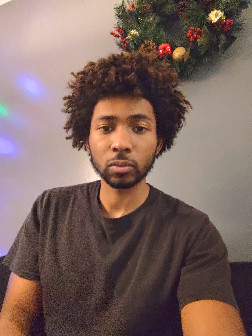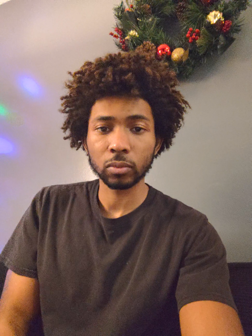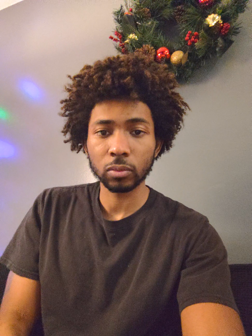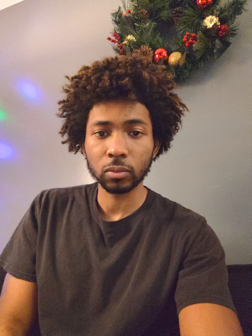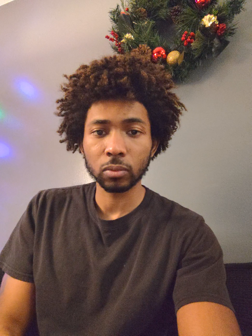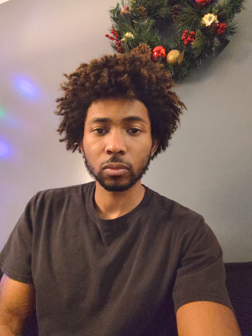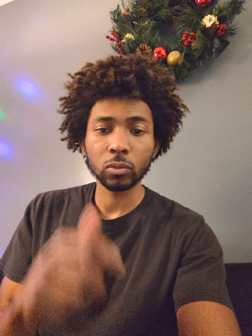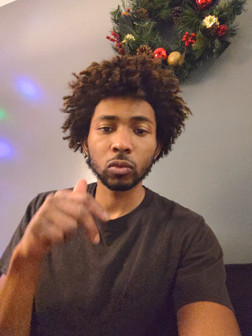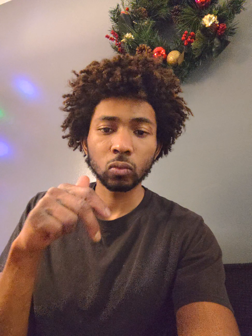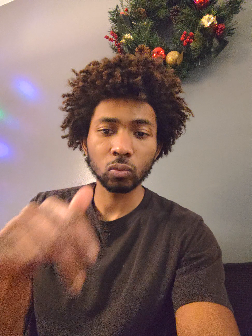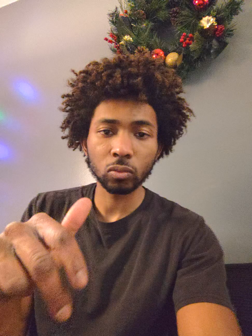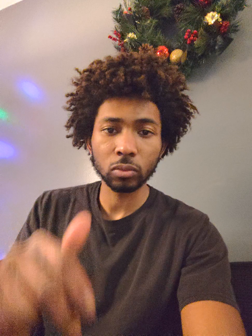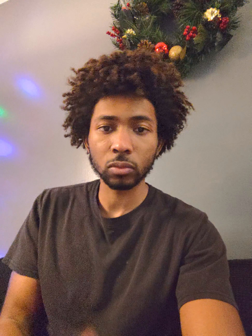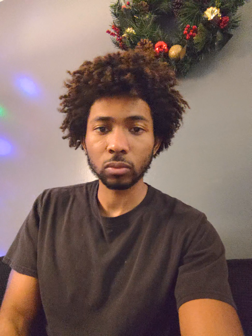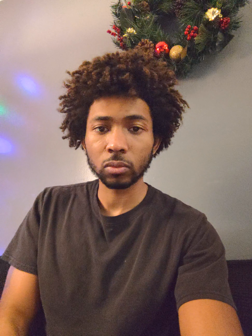ride